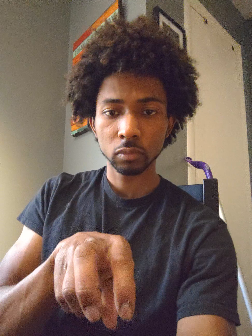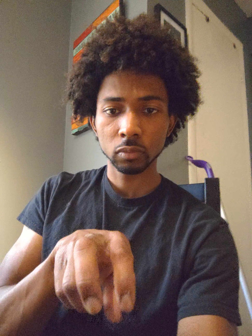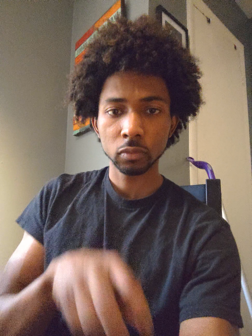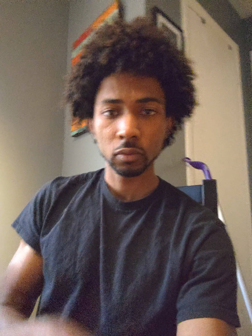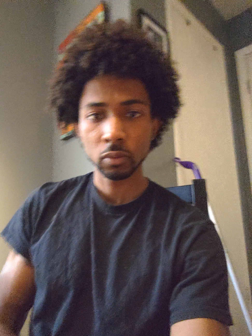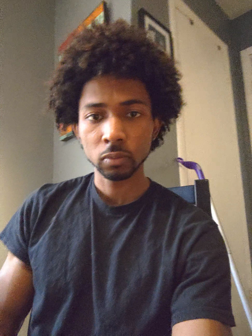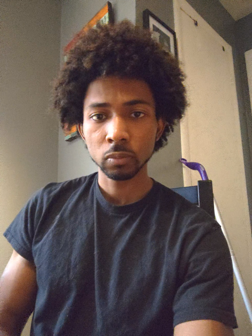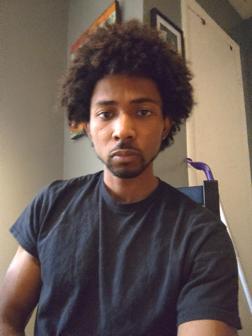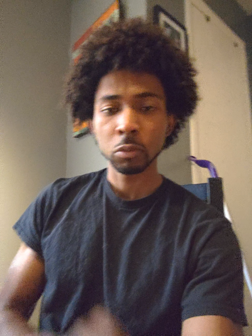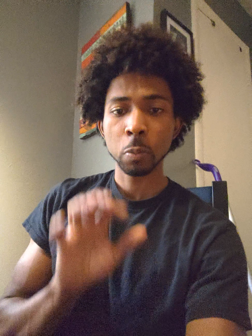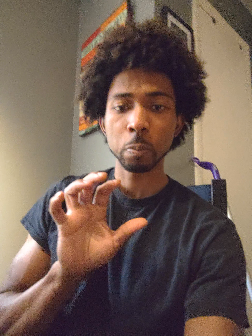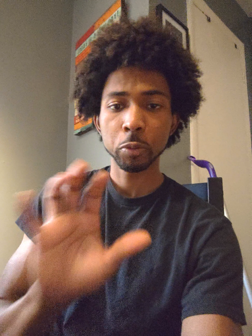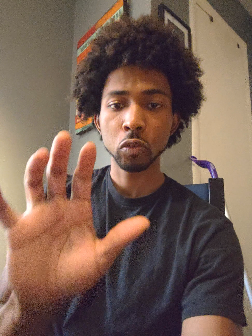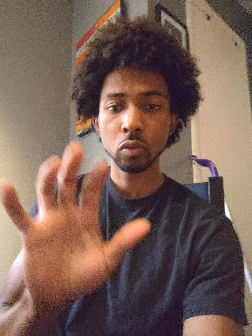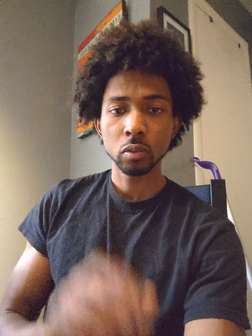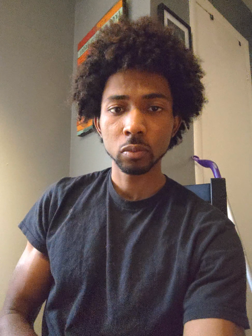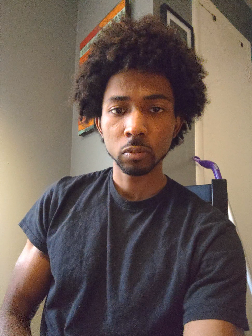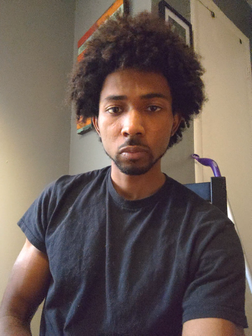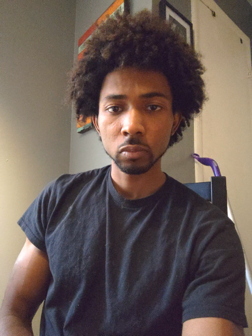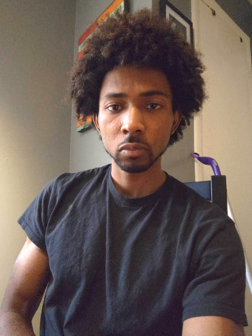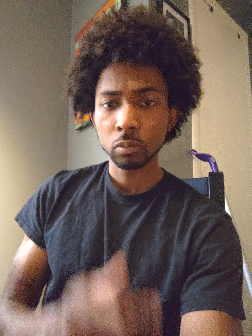push